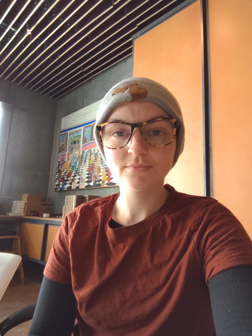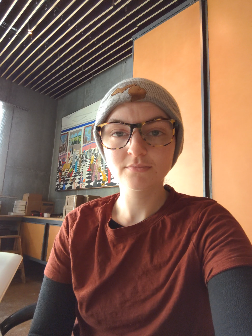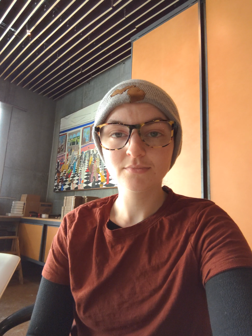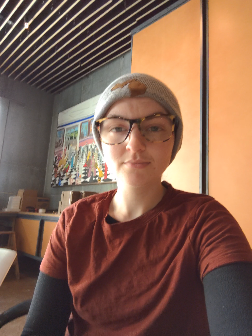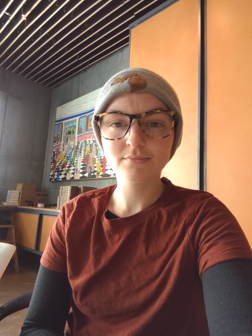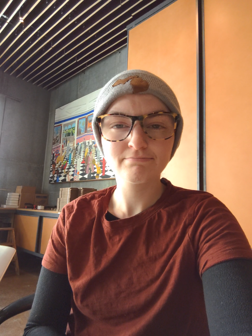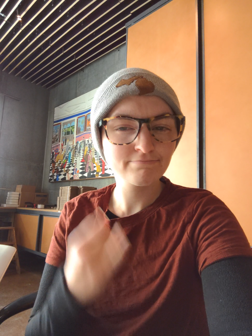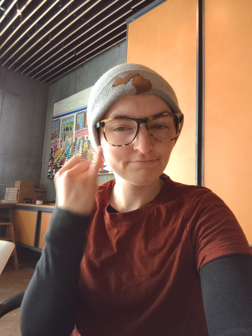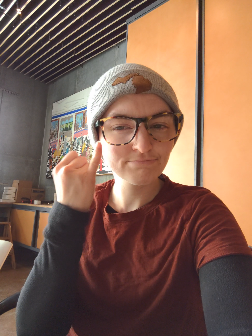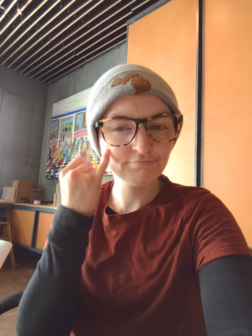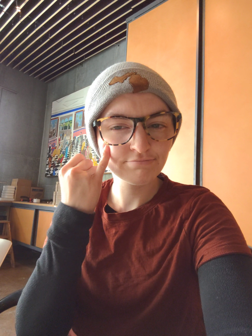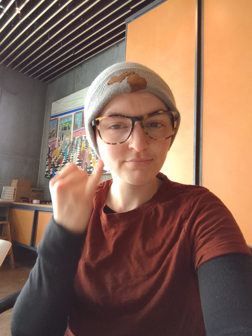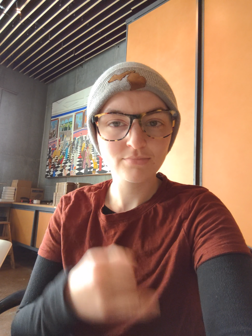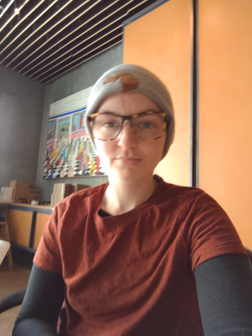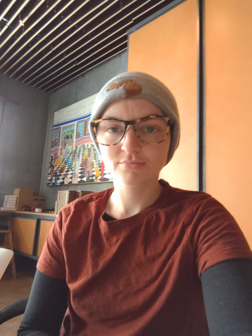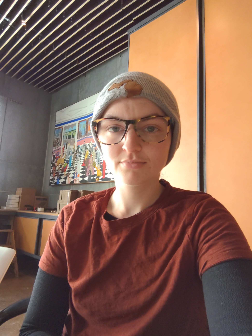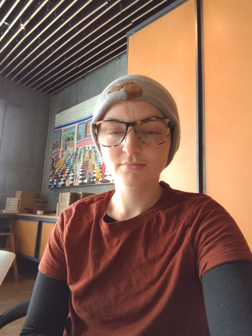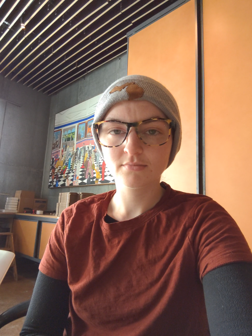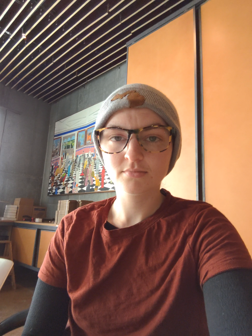if